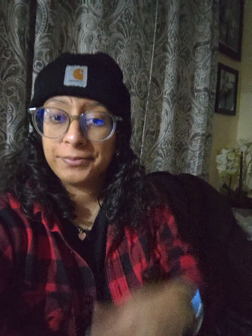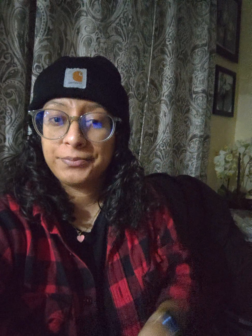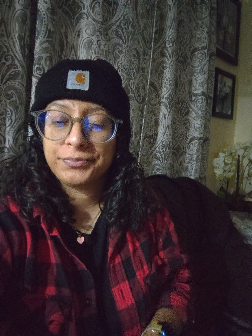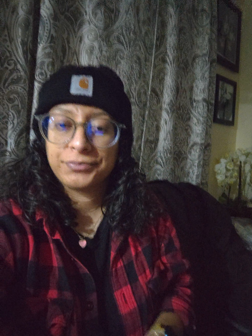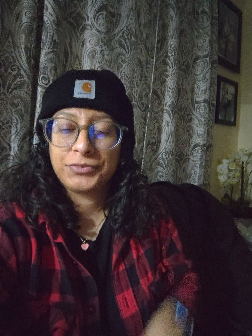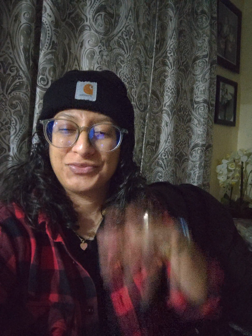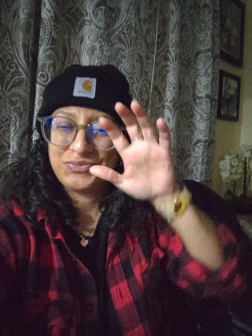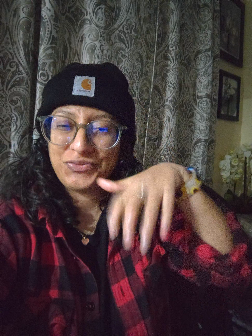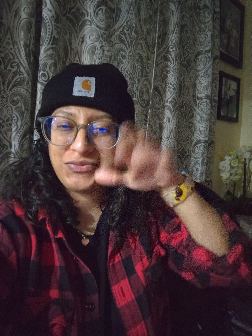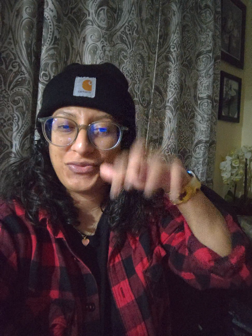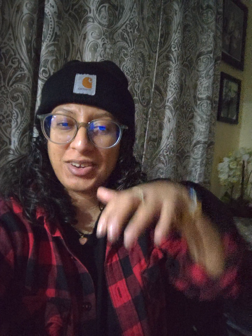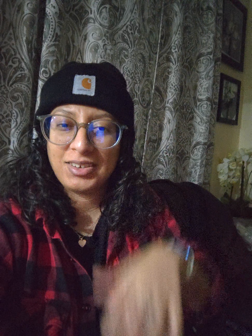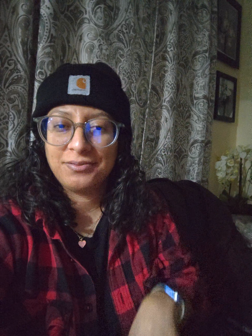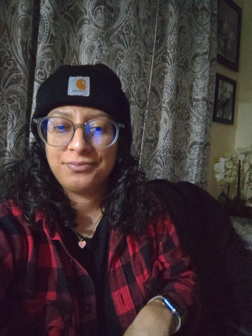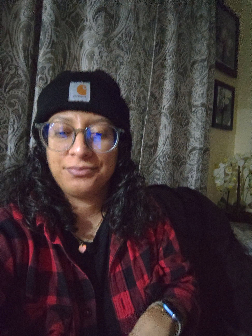rain